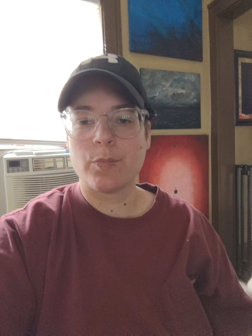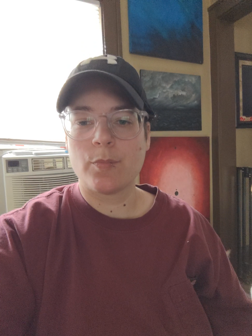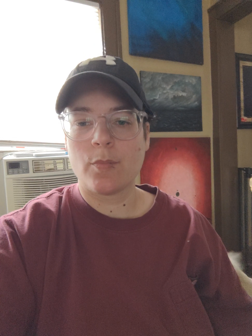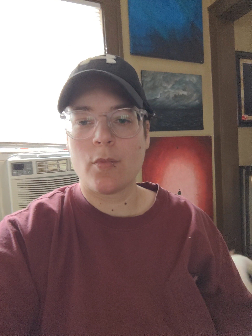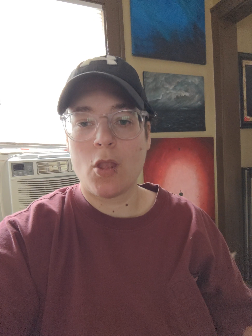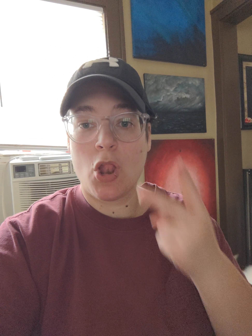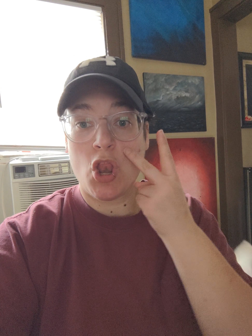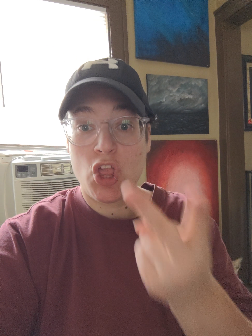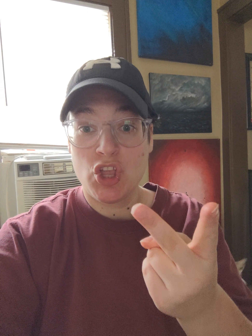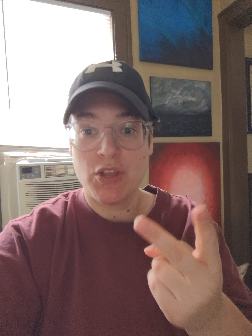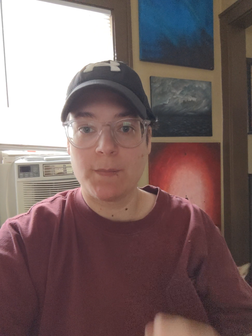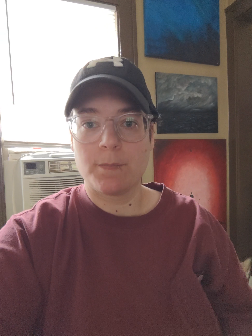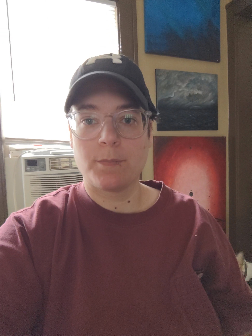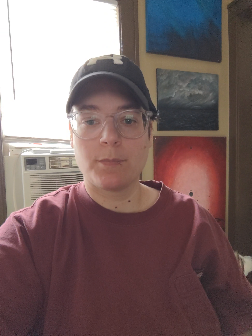look